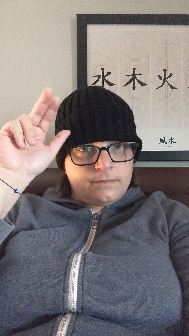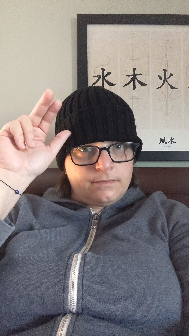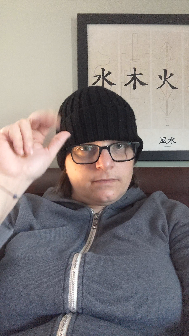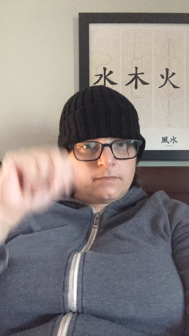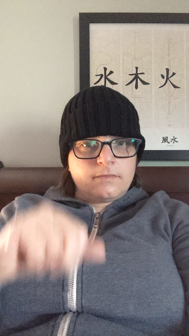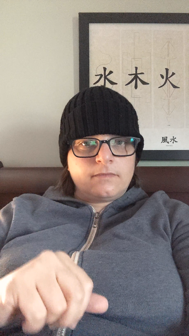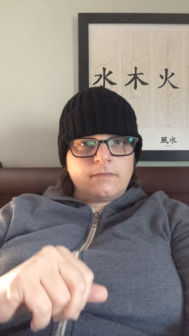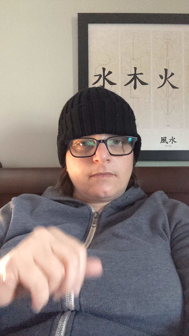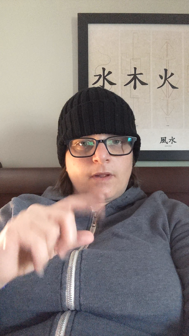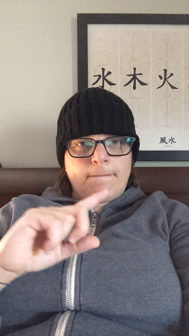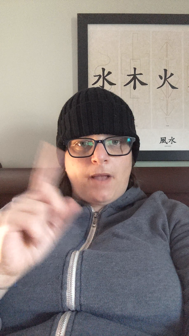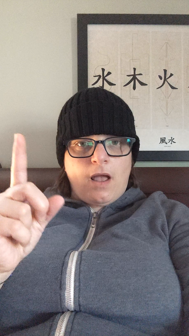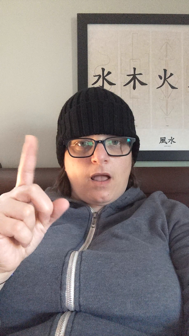but